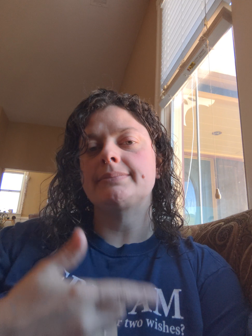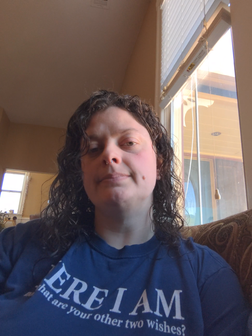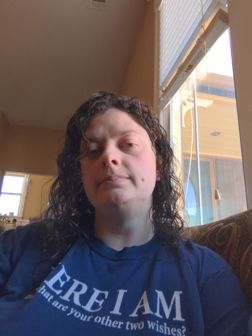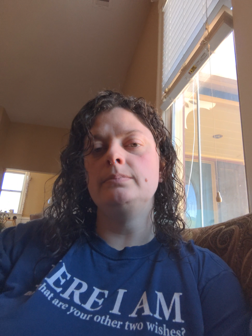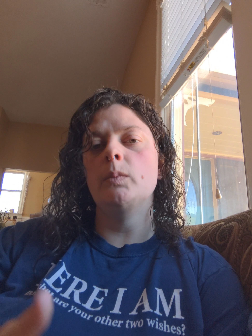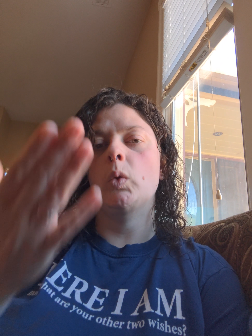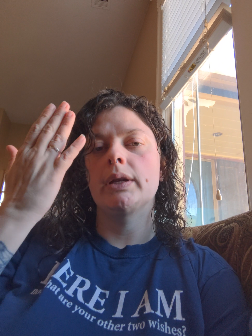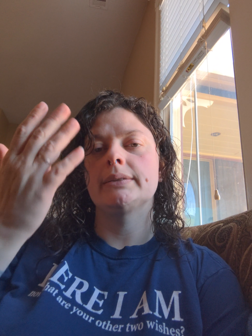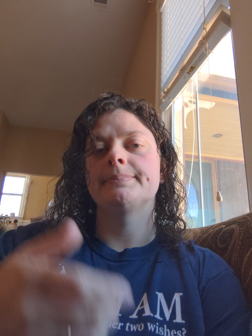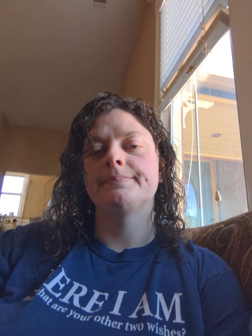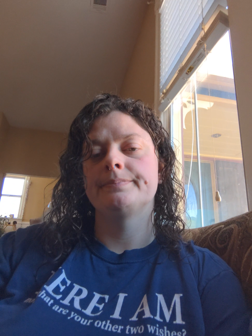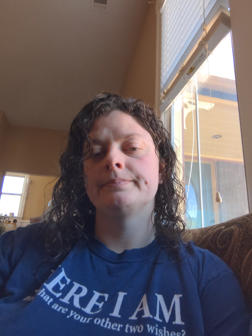morning